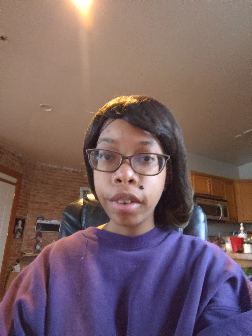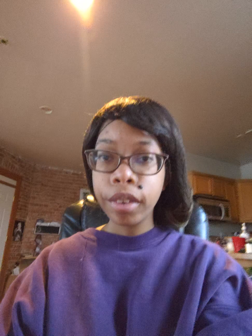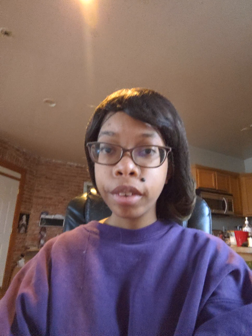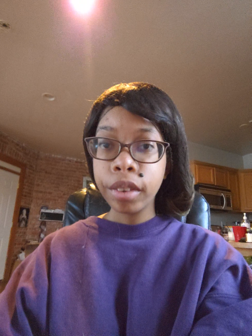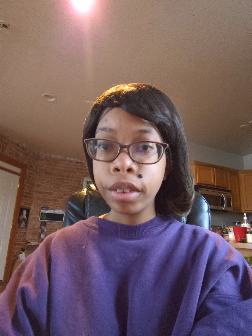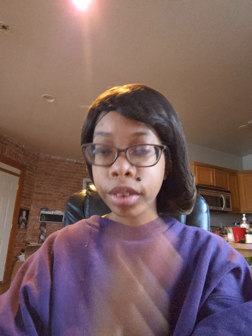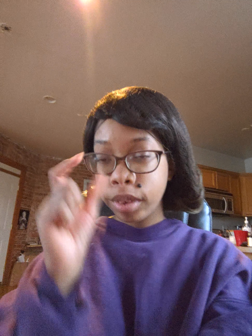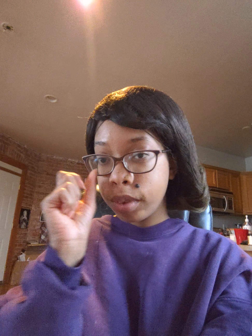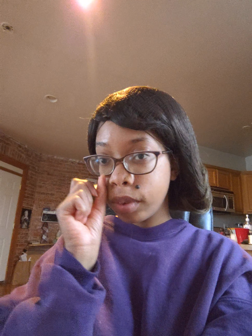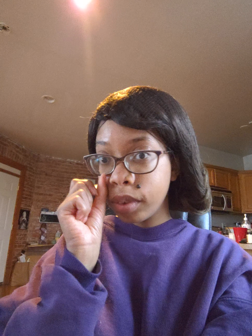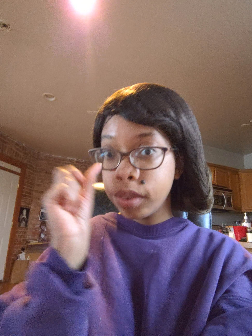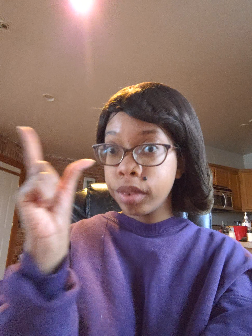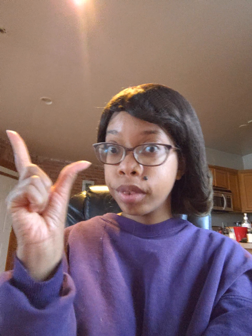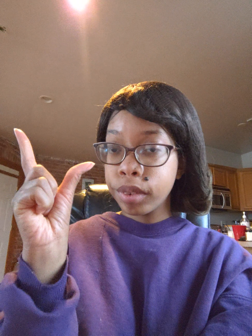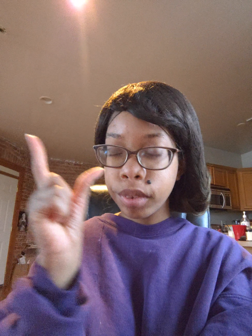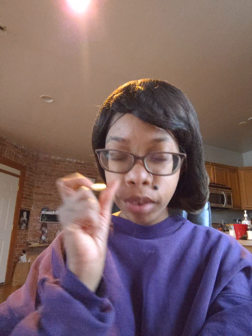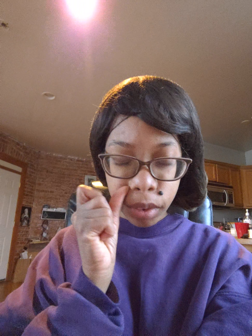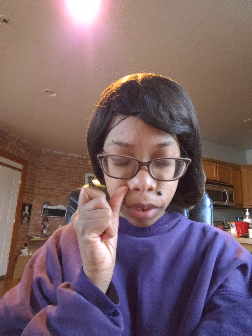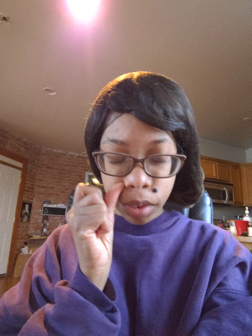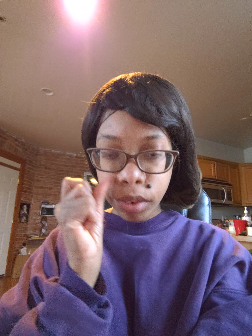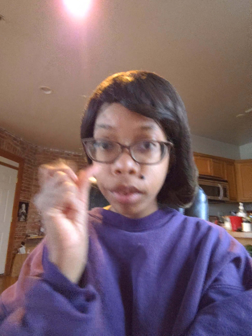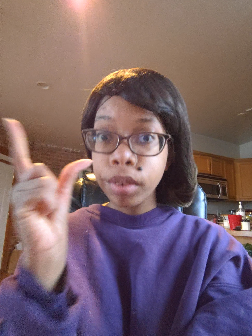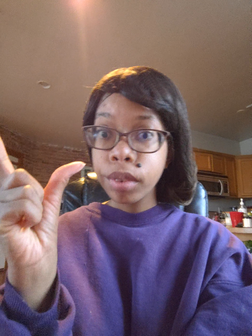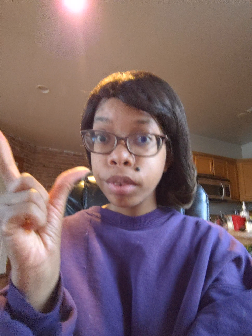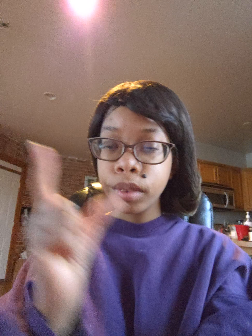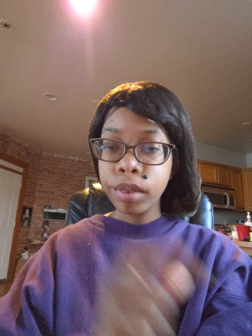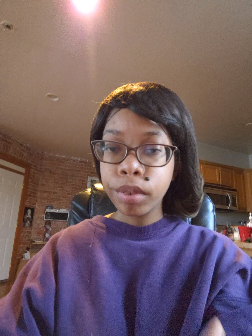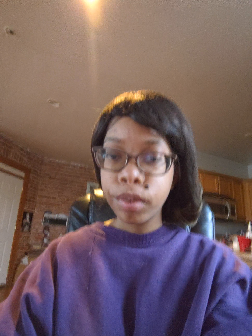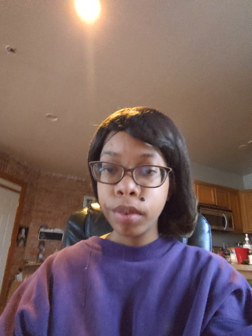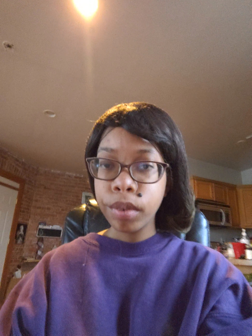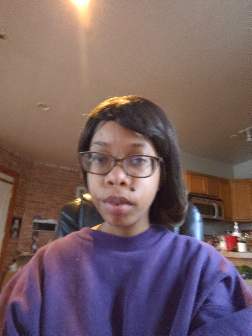wake